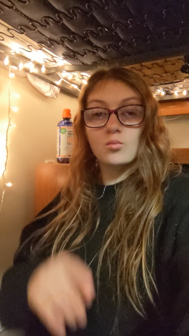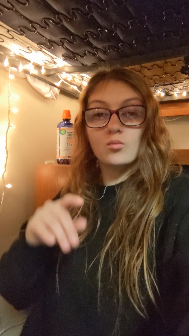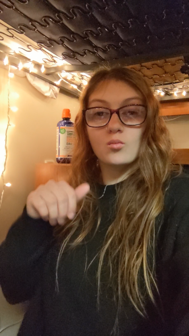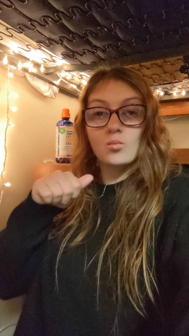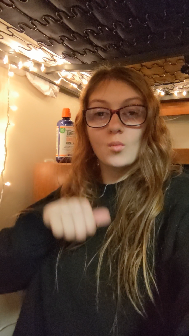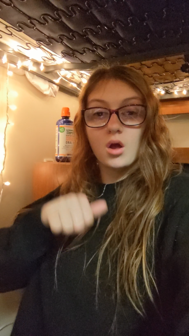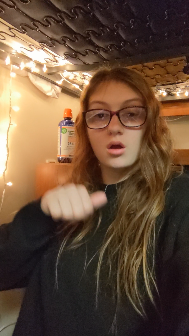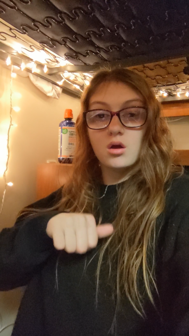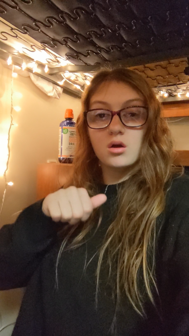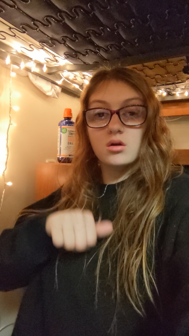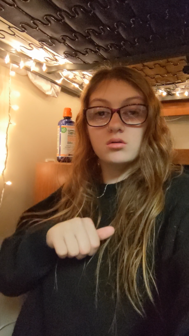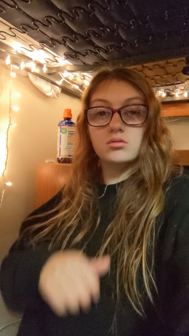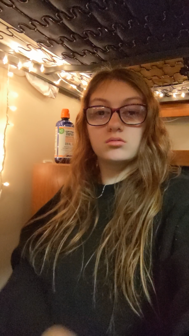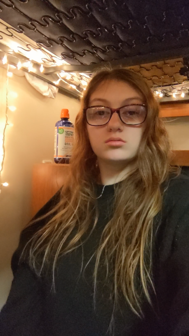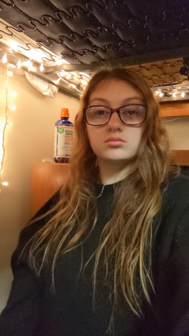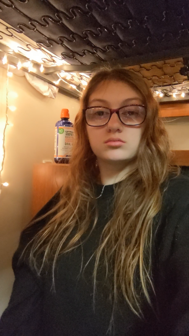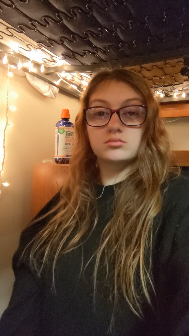rock